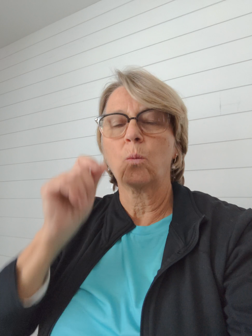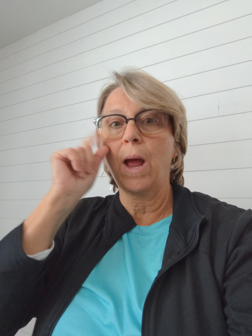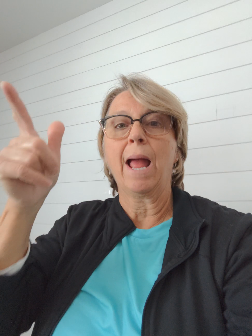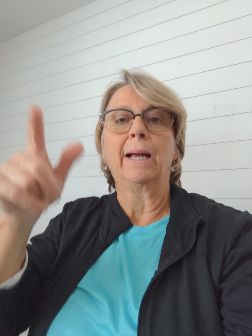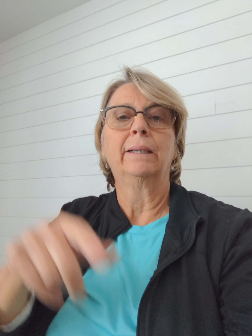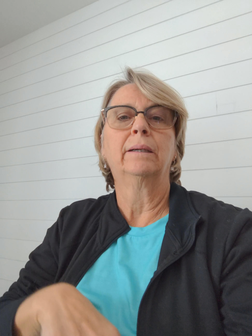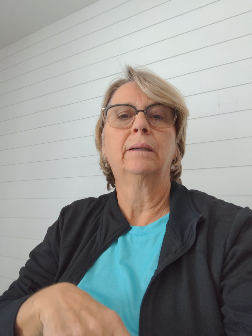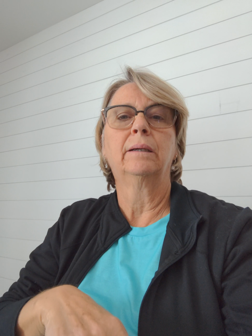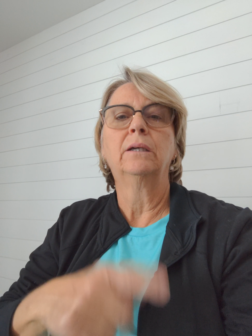wake